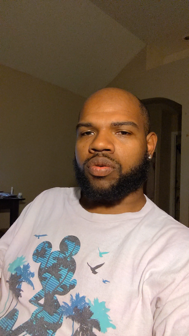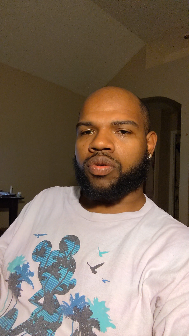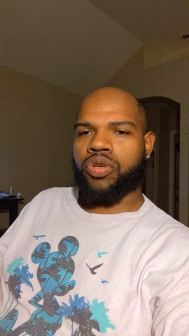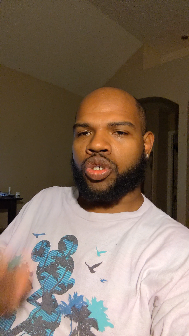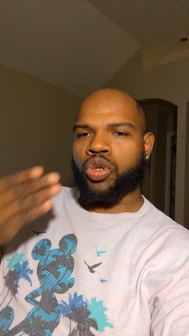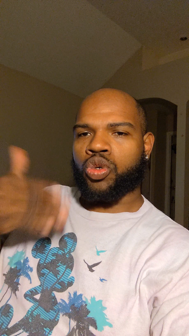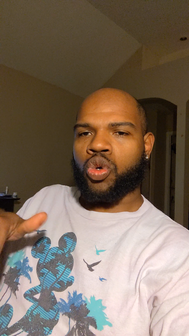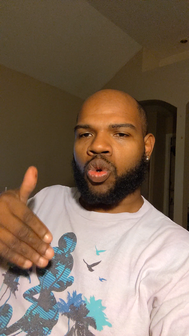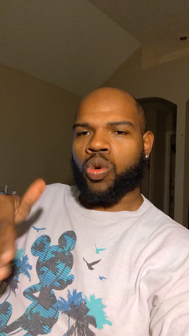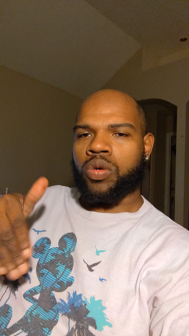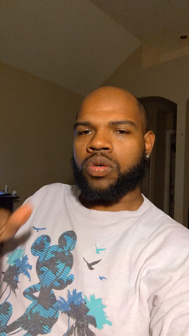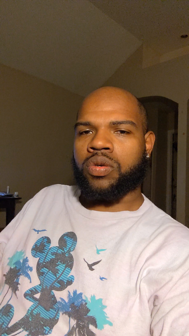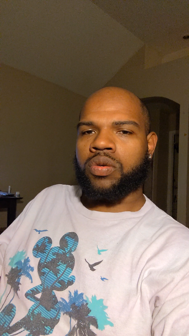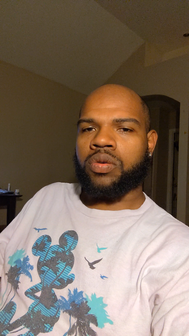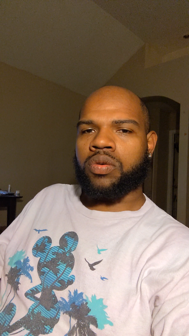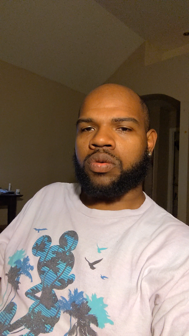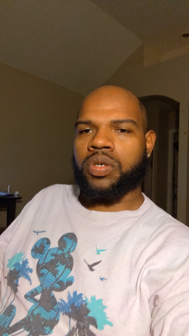shorts